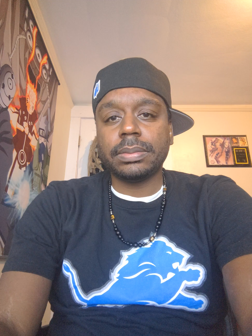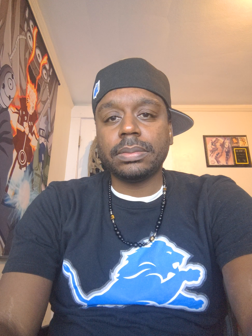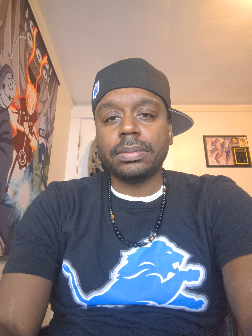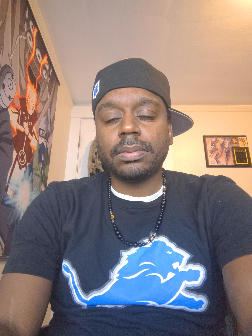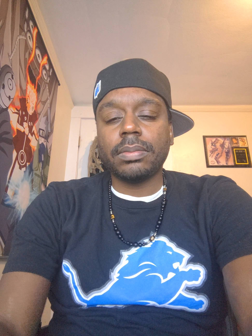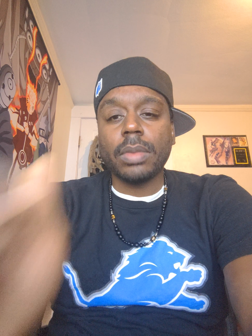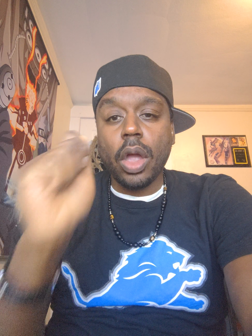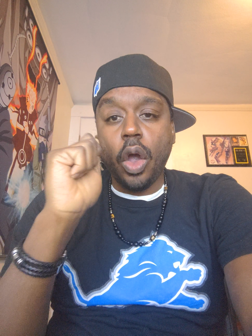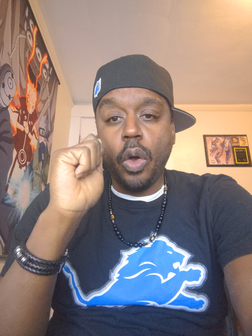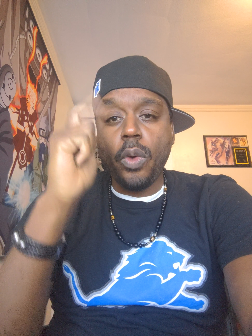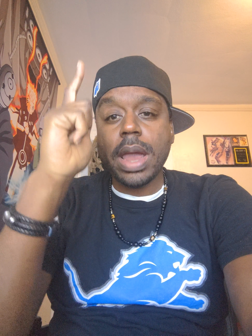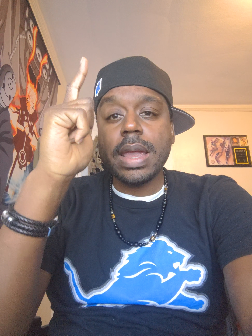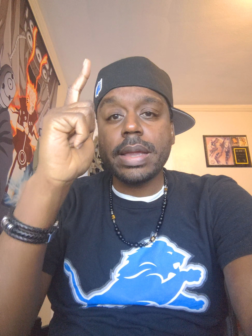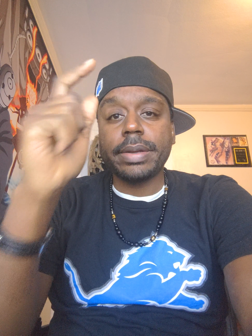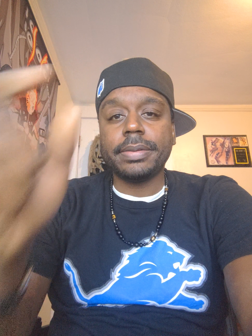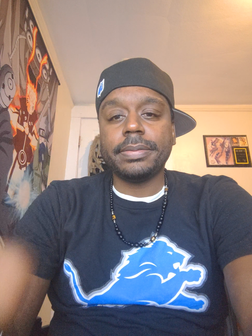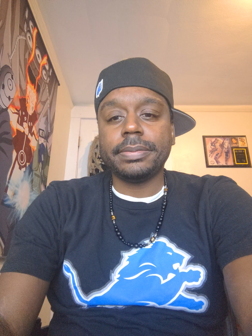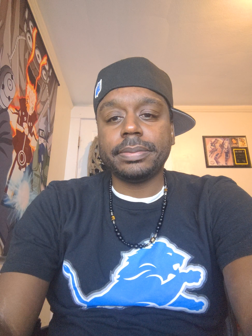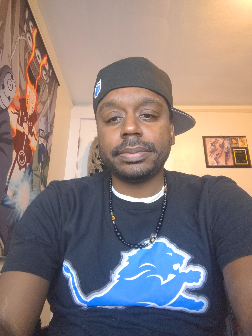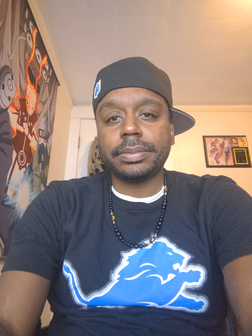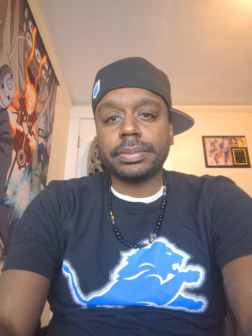awake